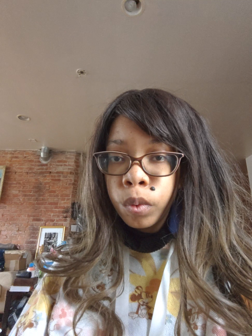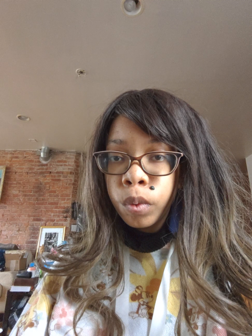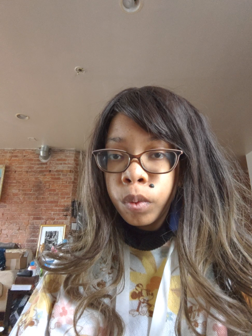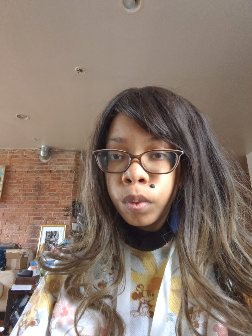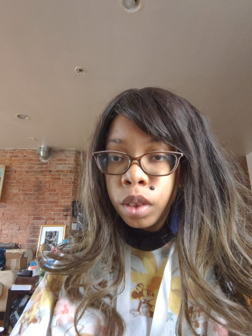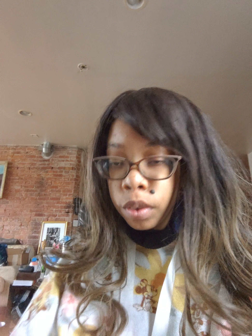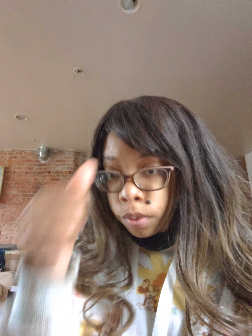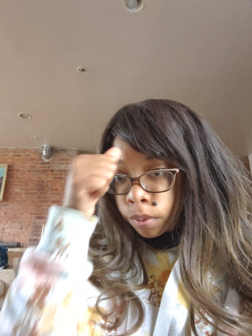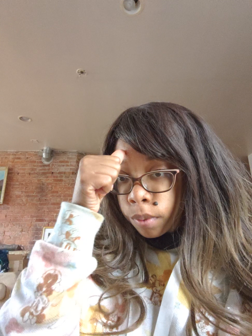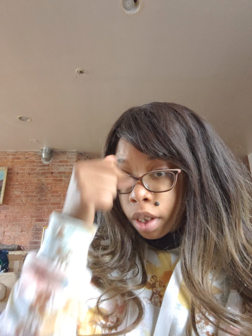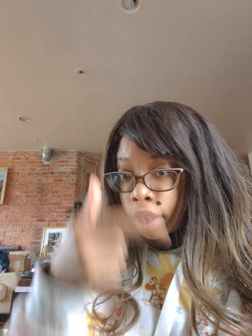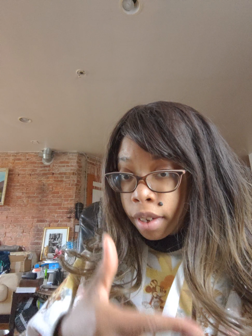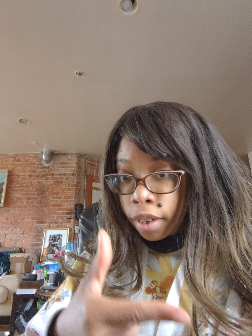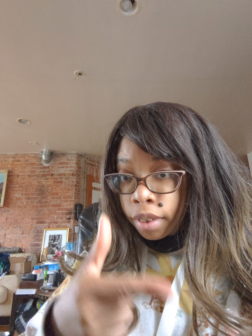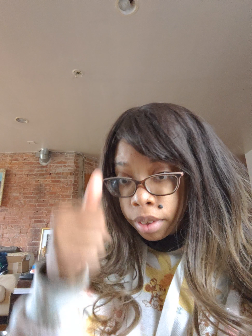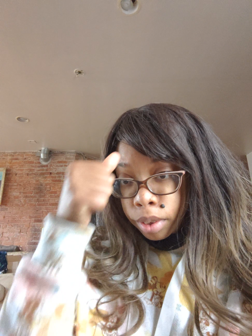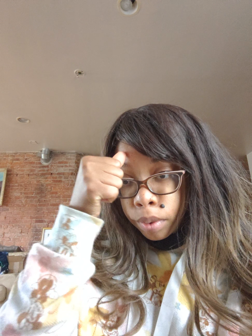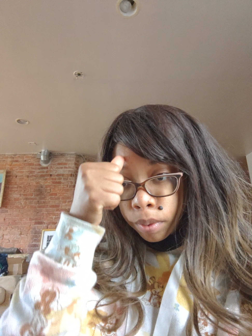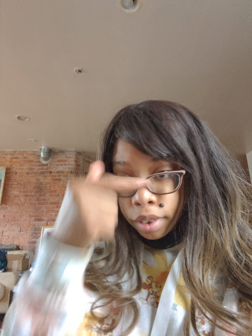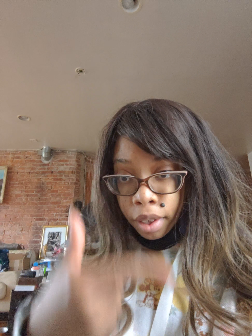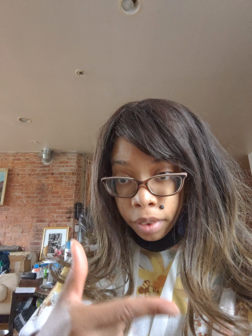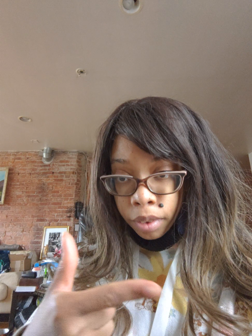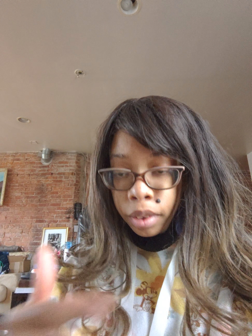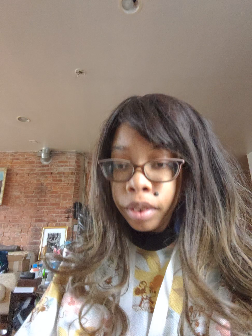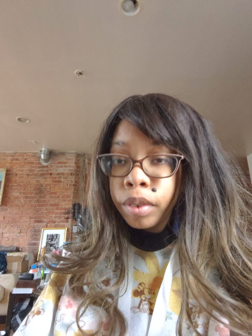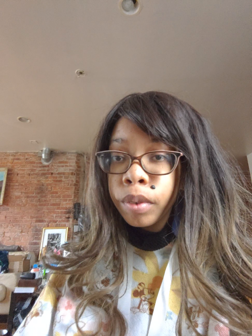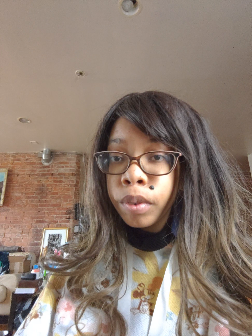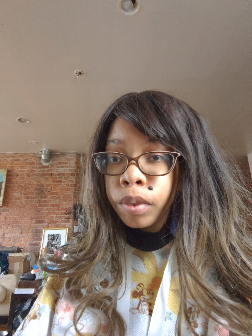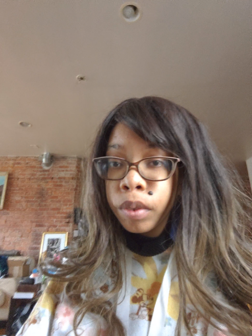brother